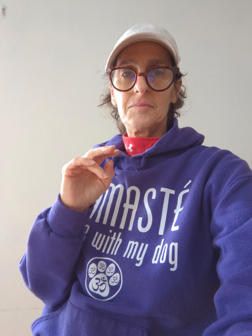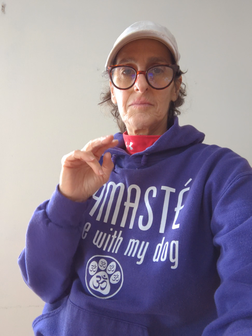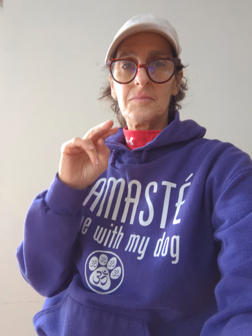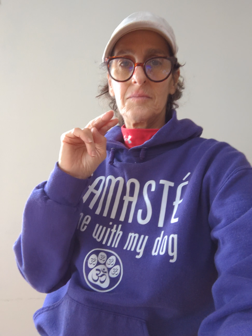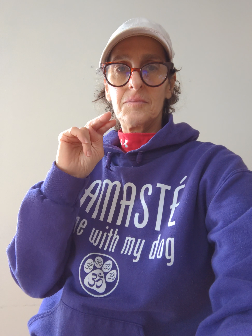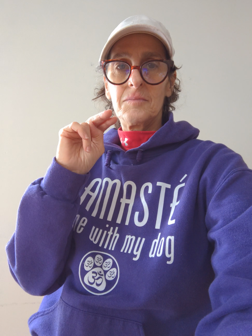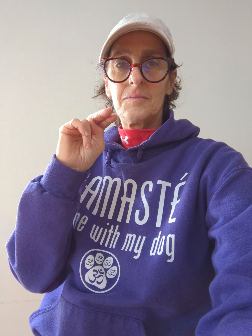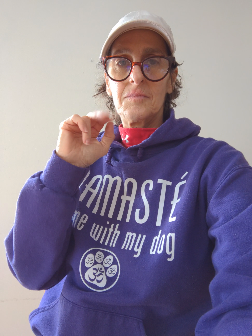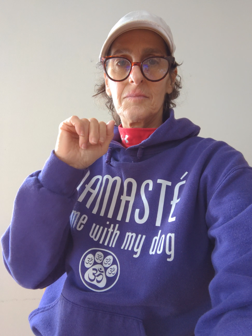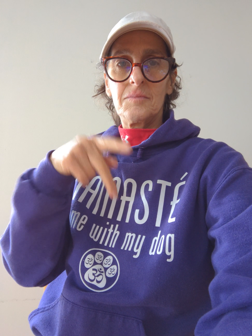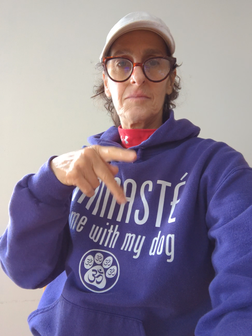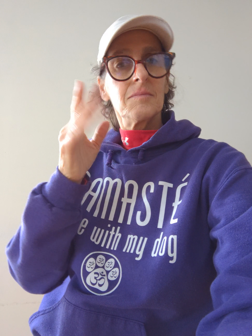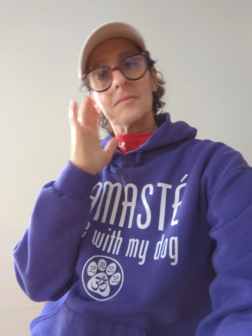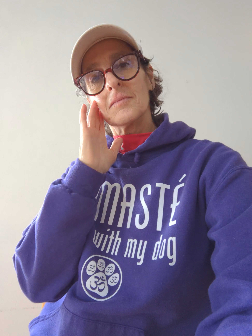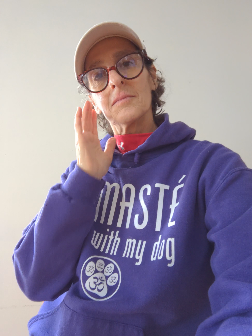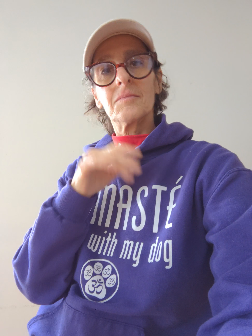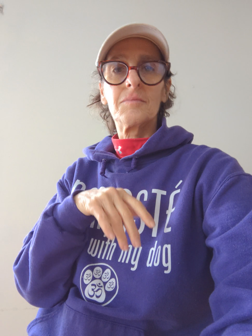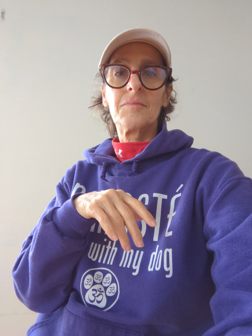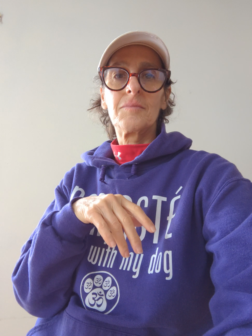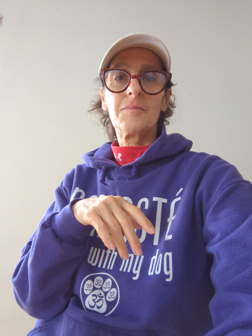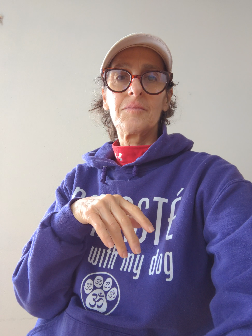nap